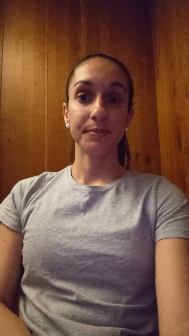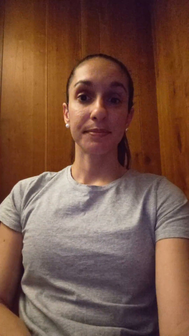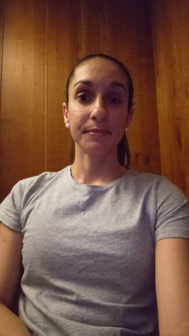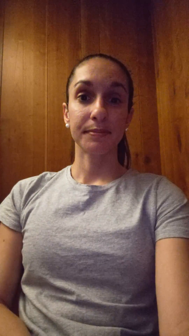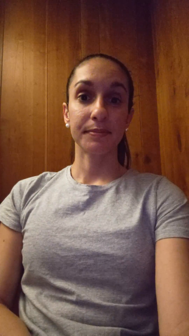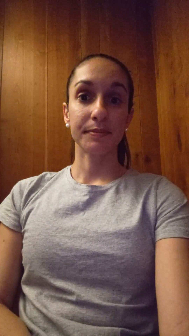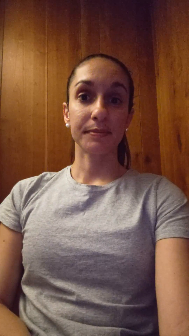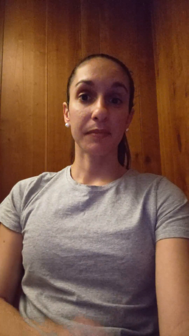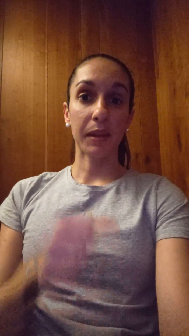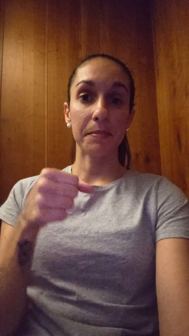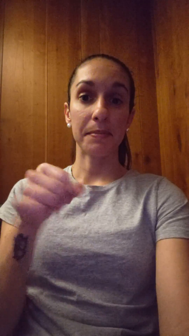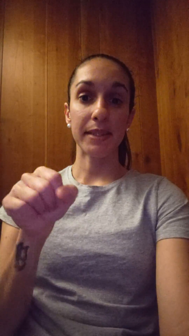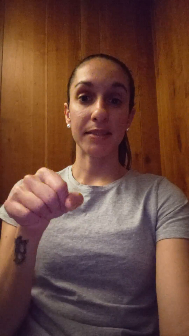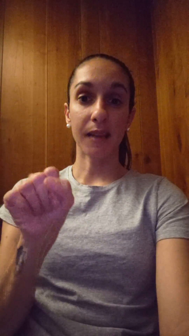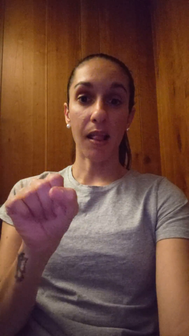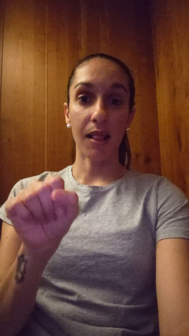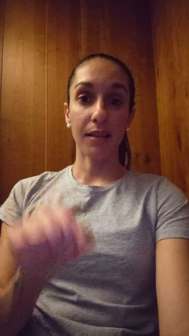motorcycle